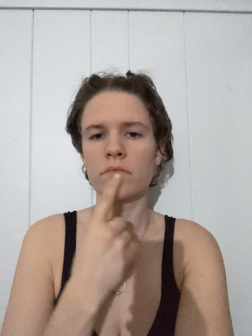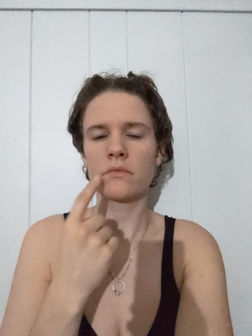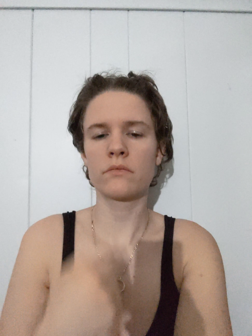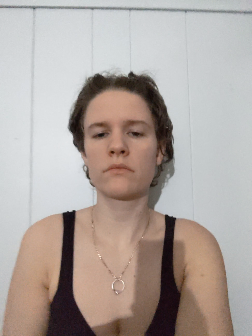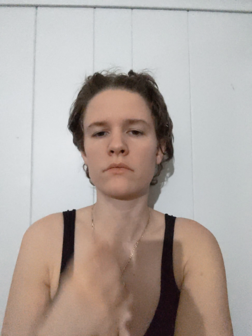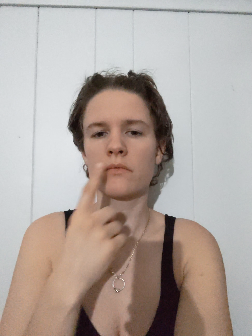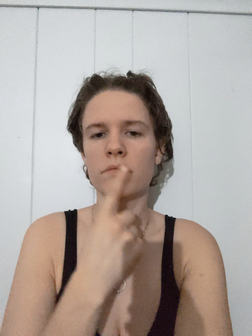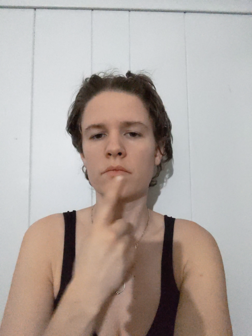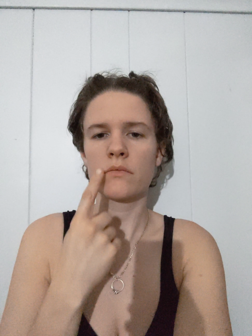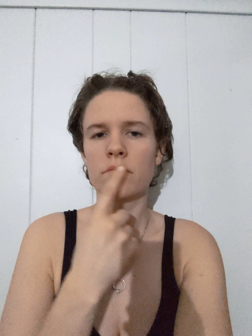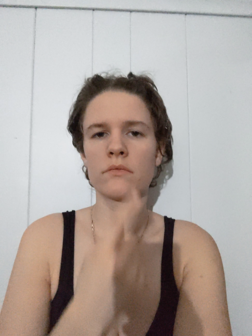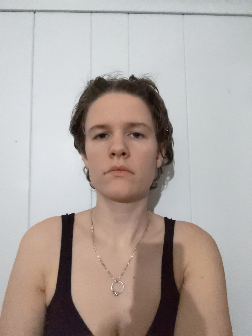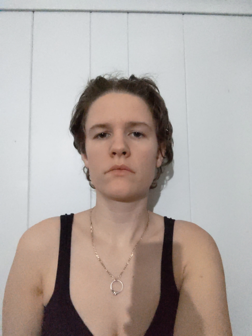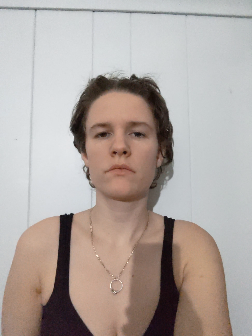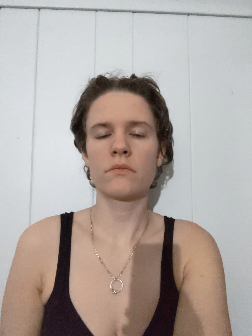lips